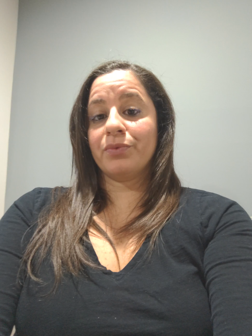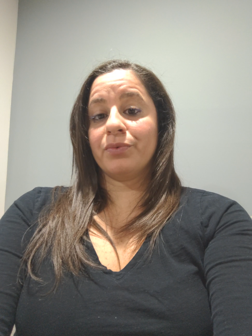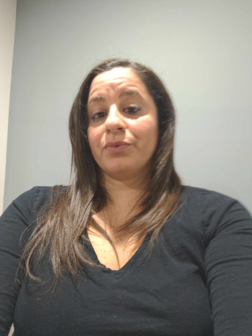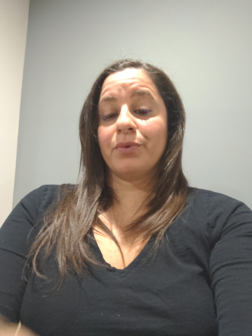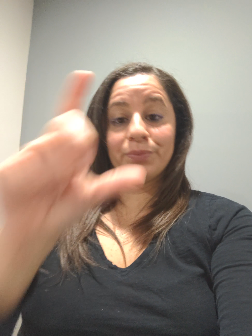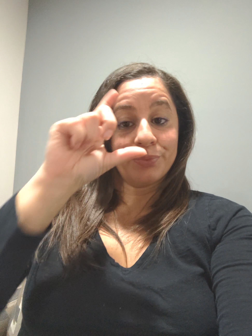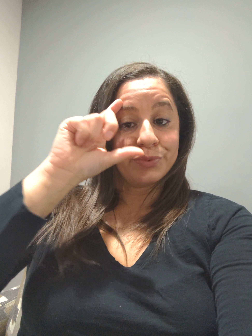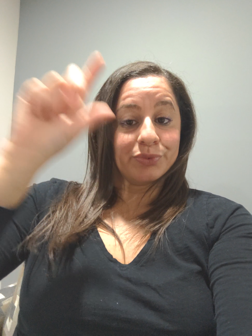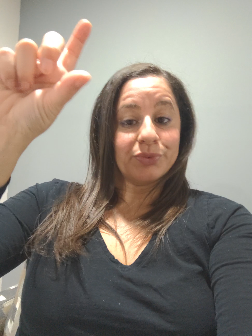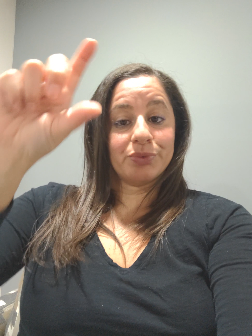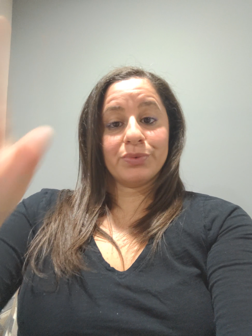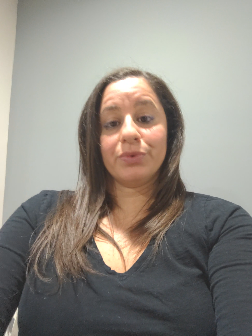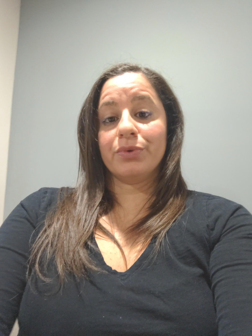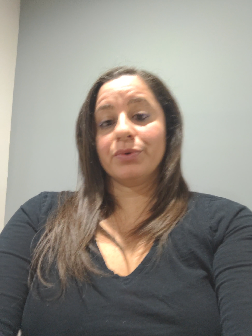moon